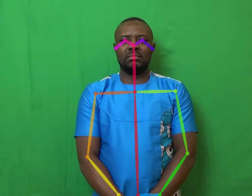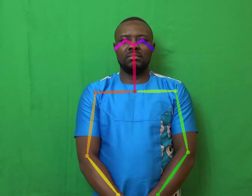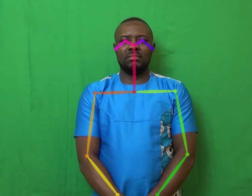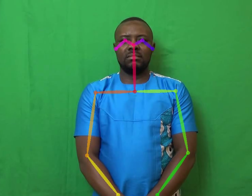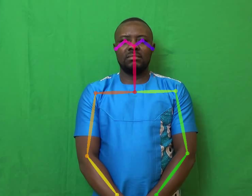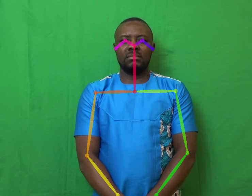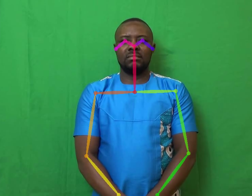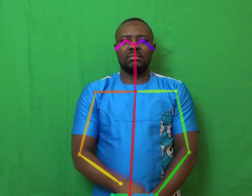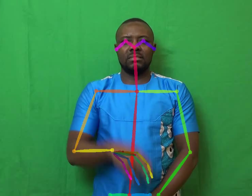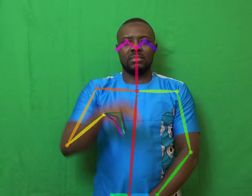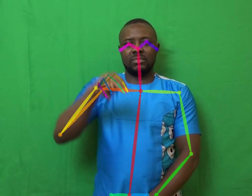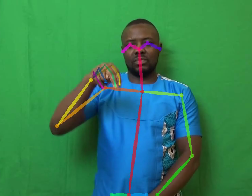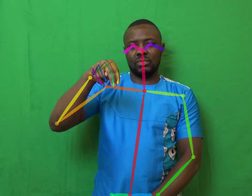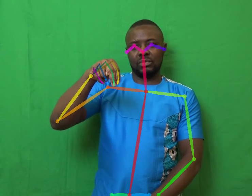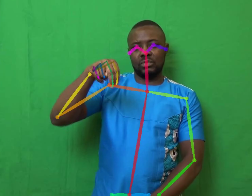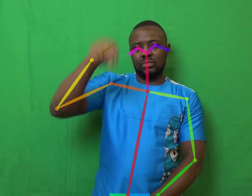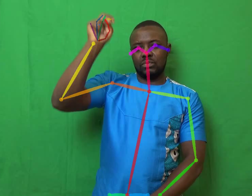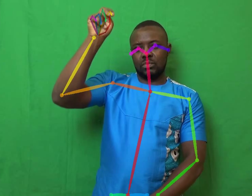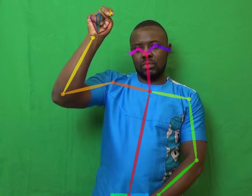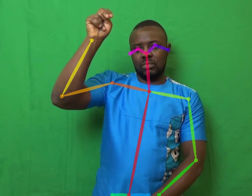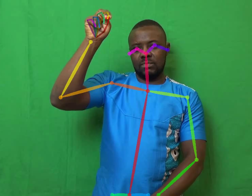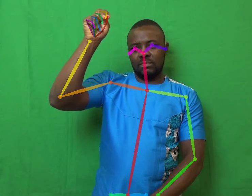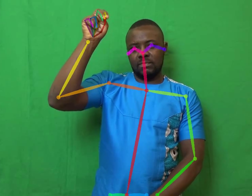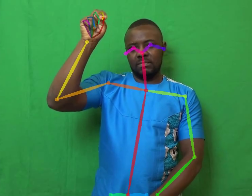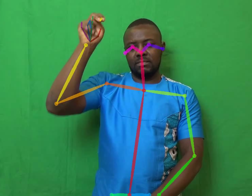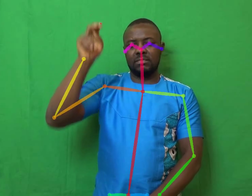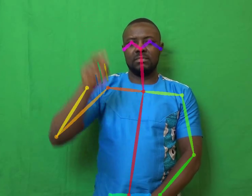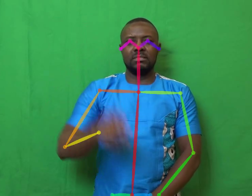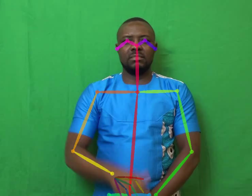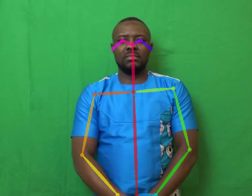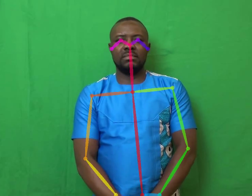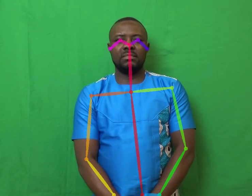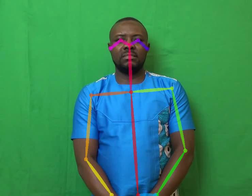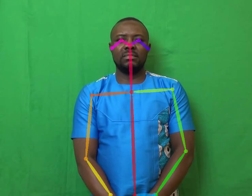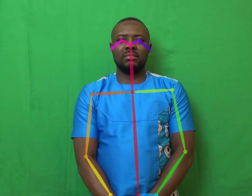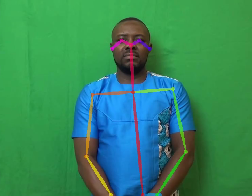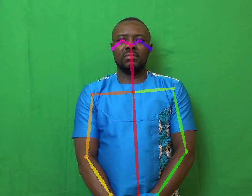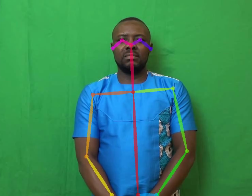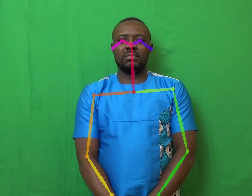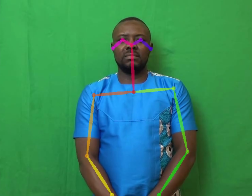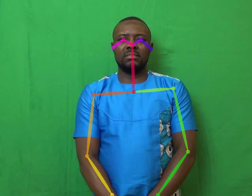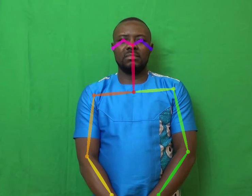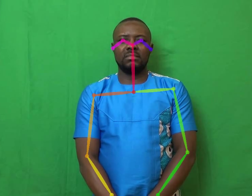north